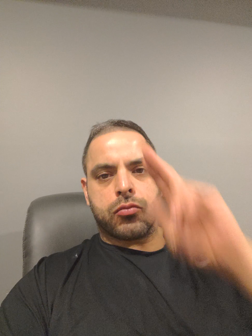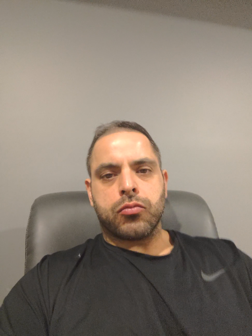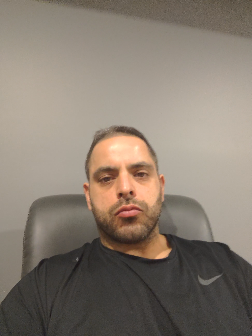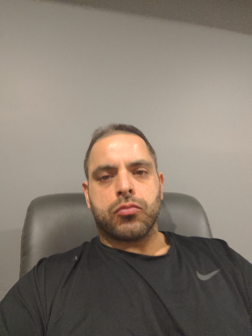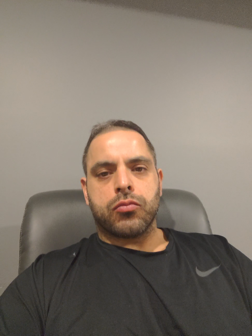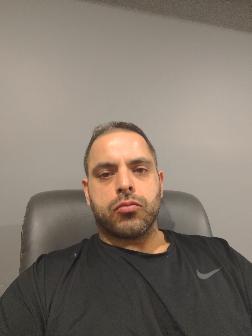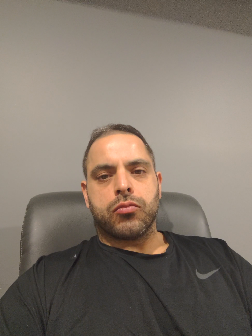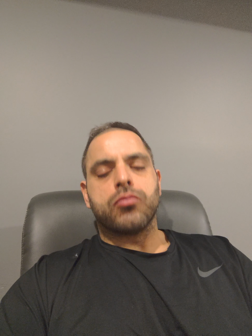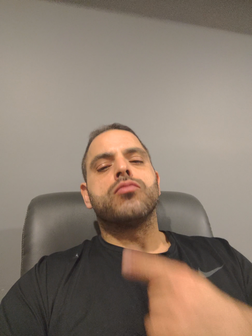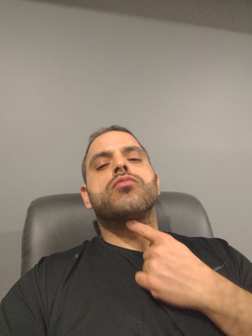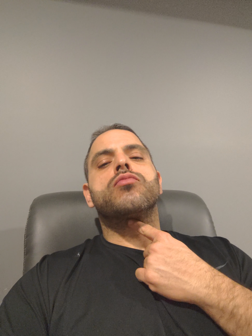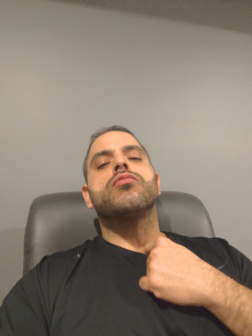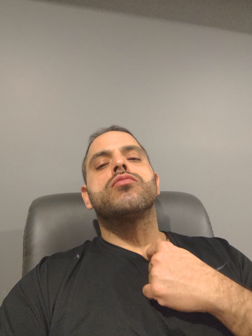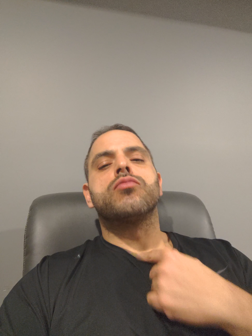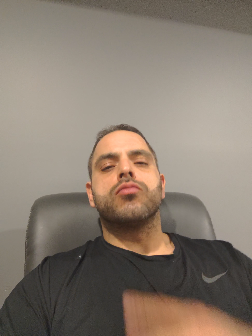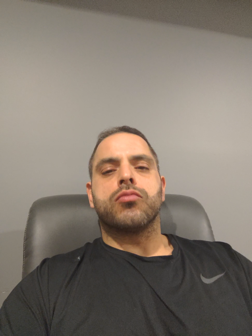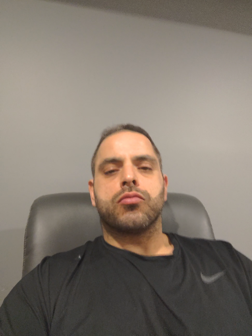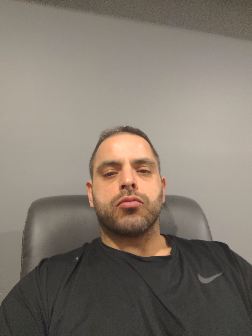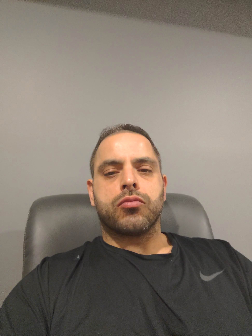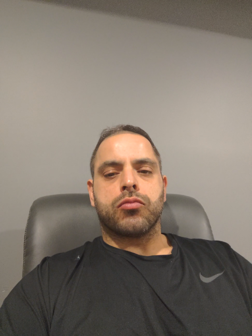thirsty